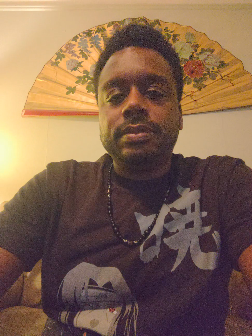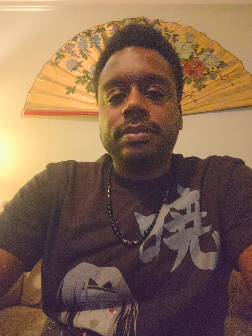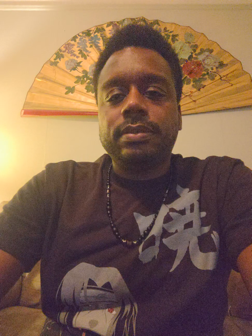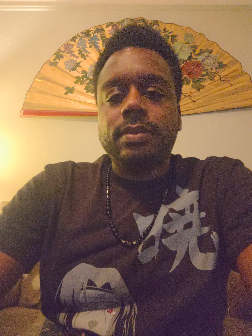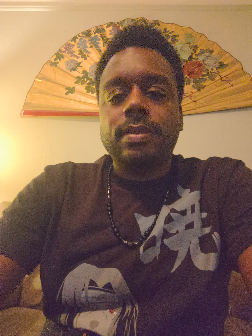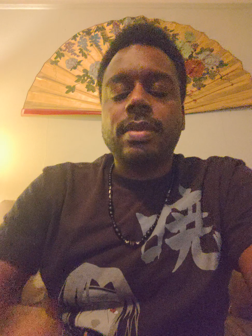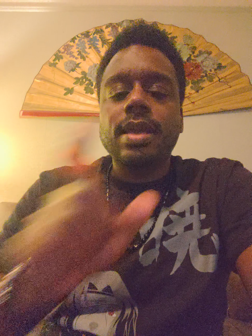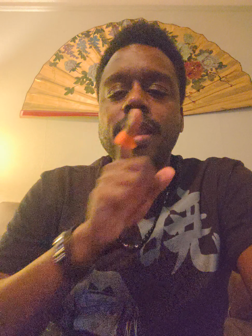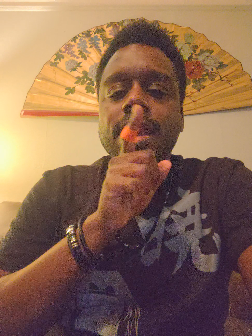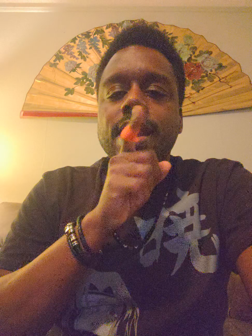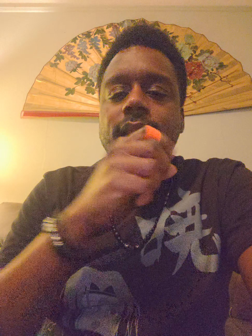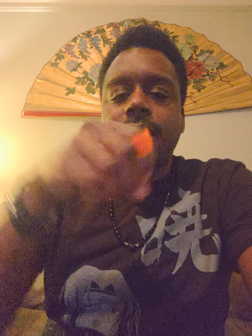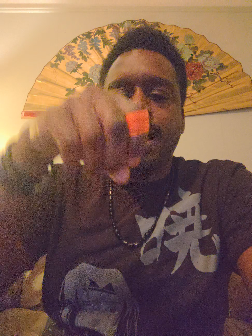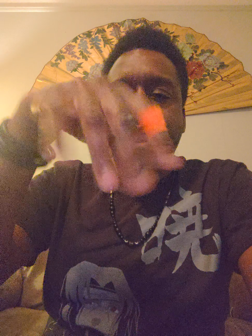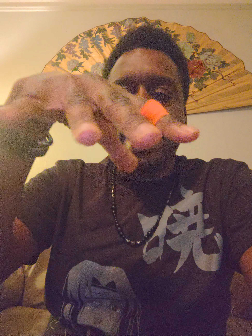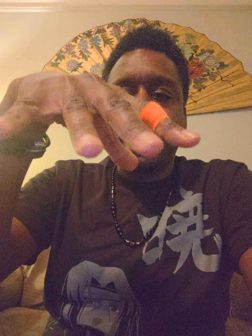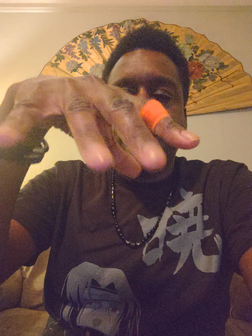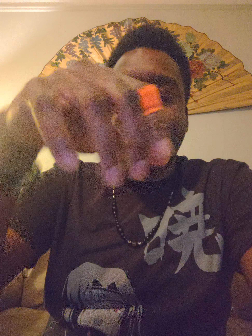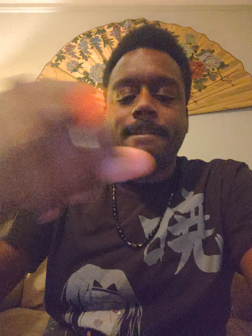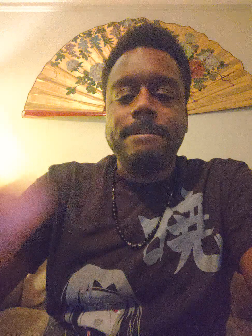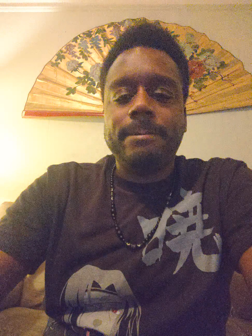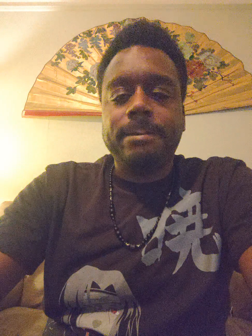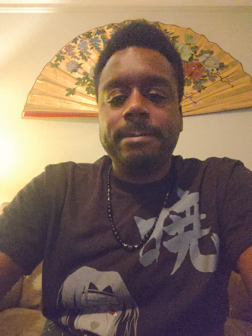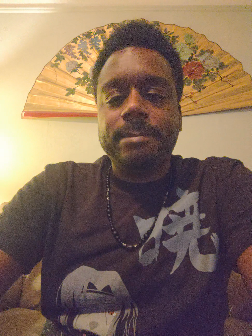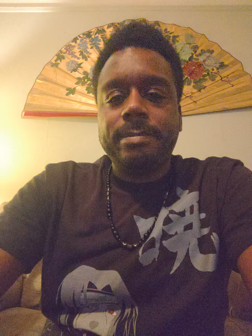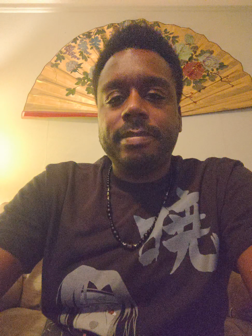lamp